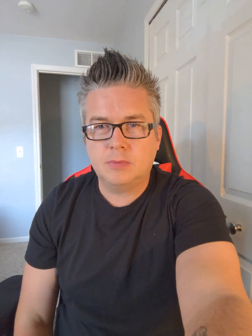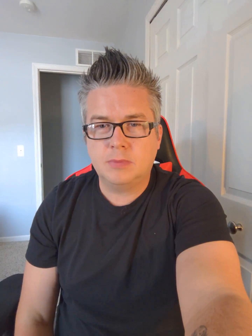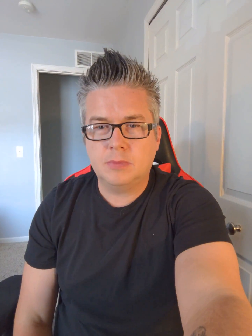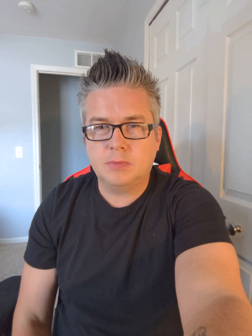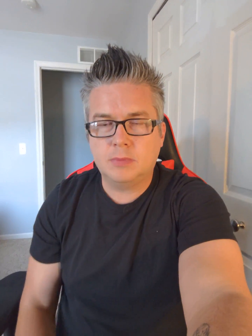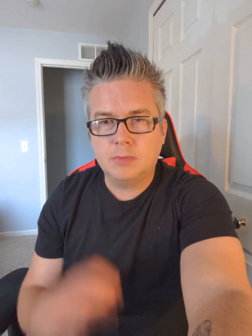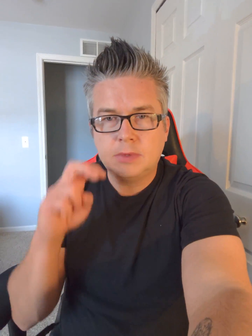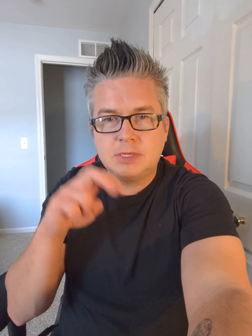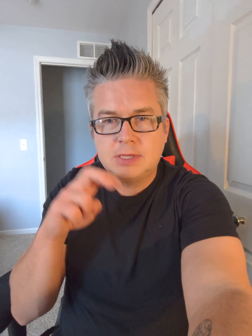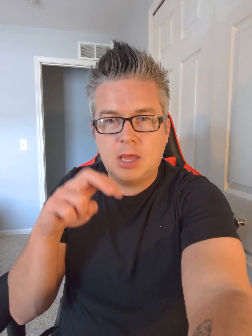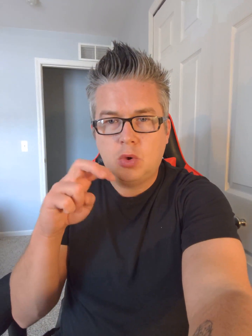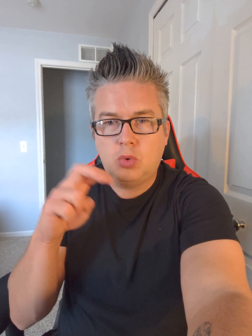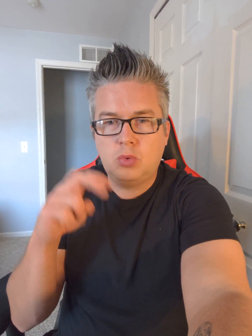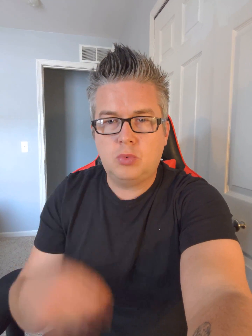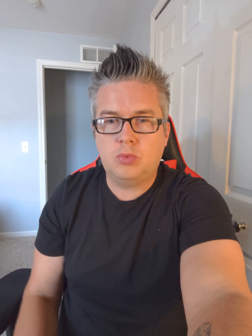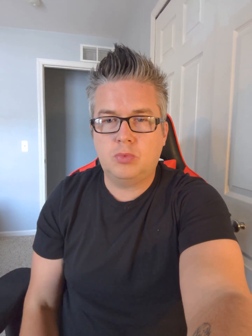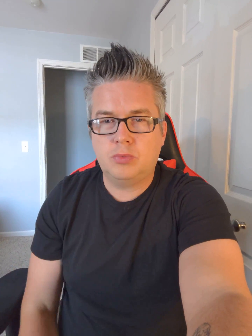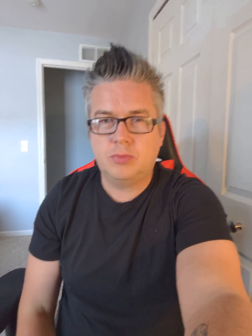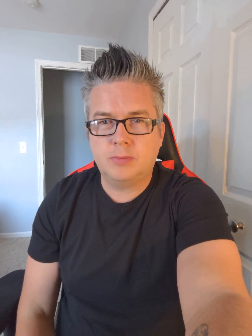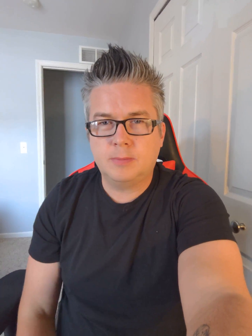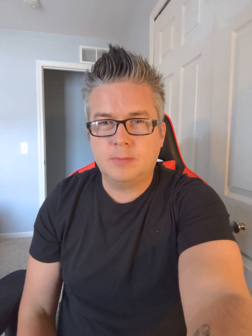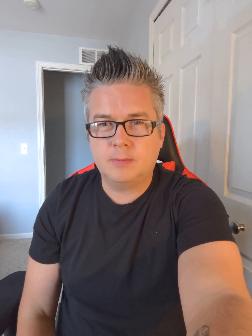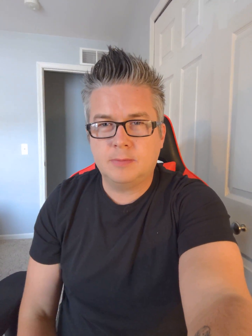potato